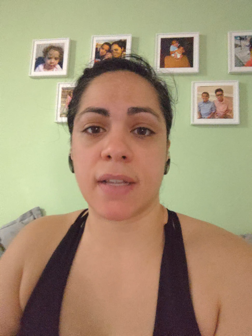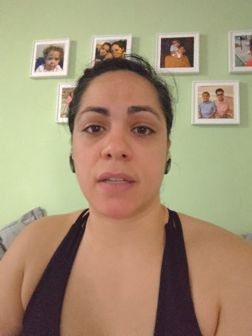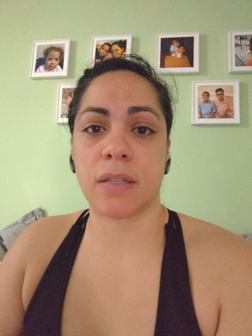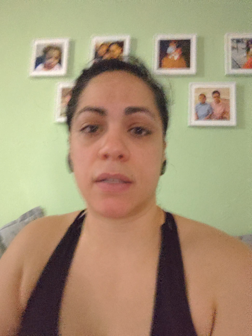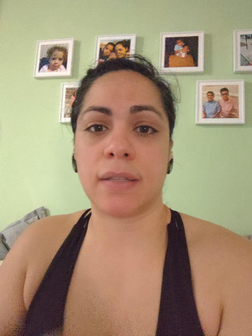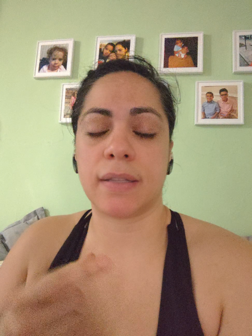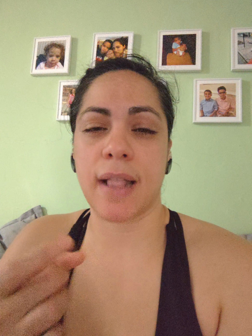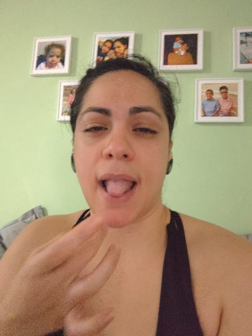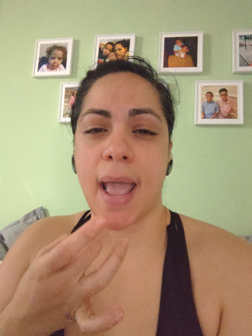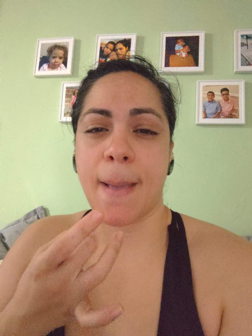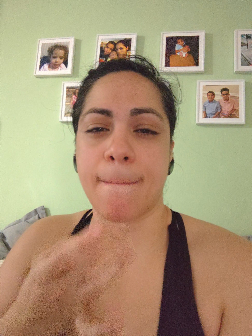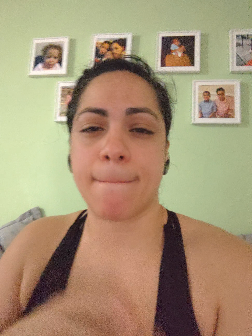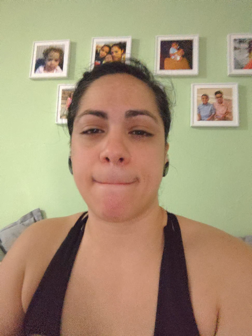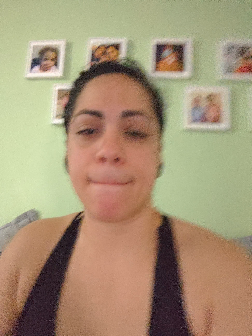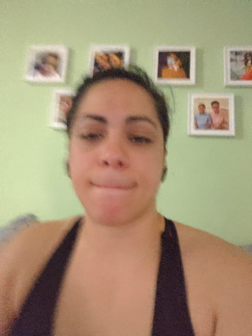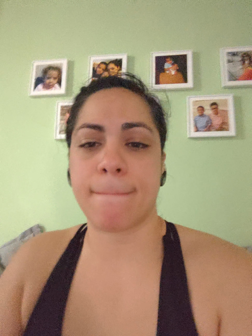lamp